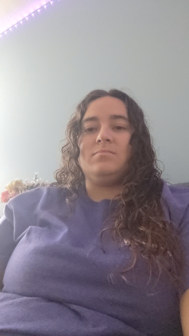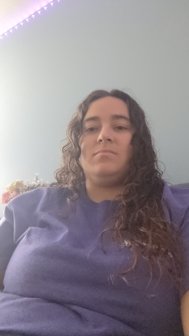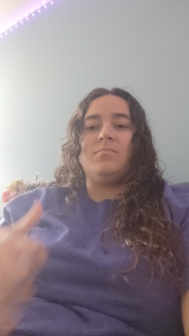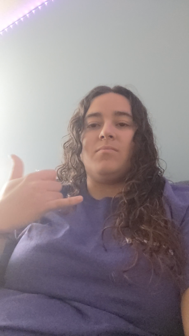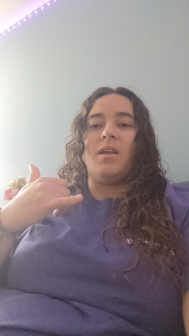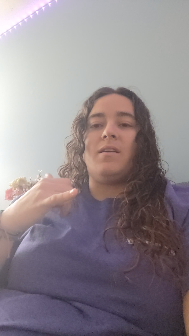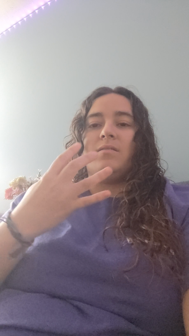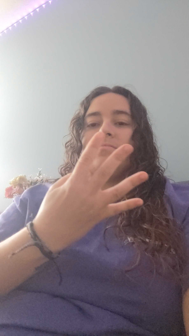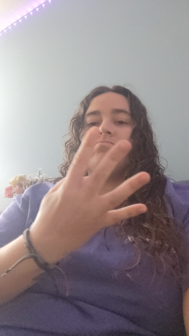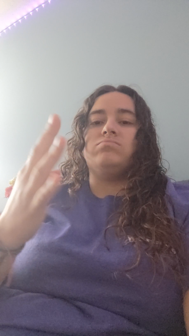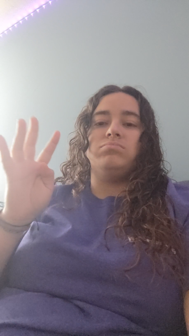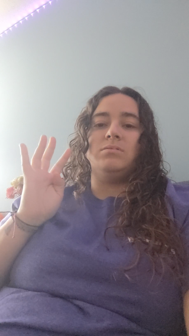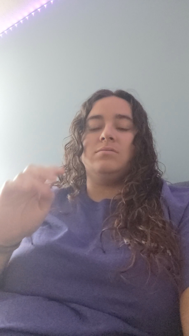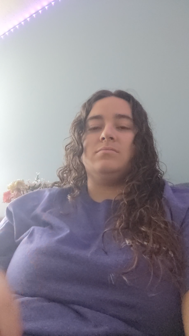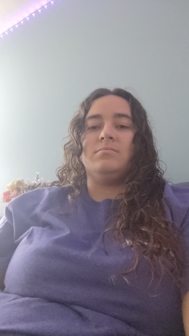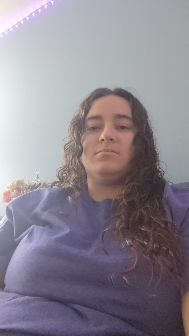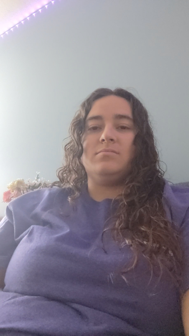playpen